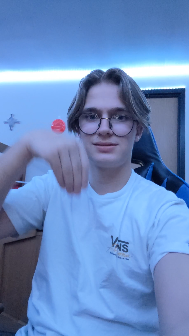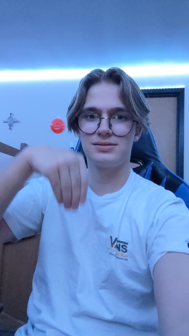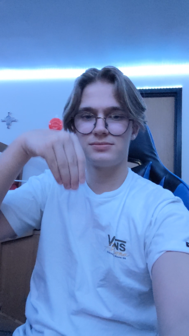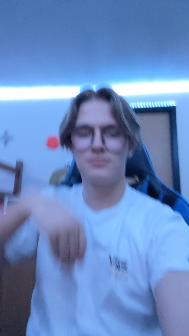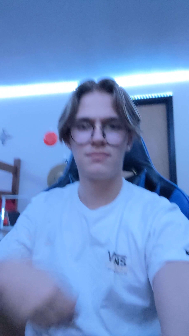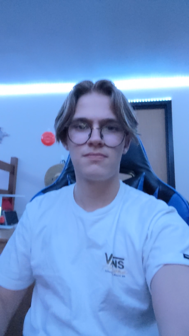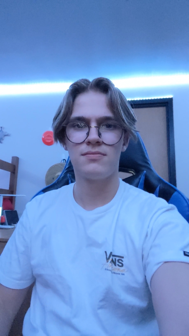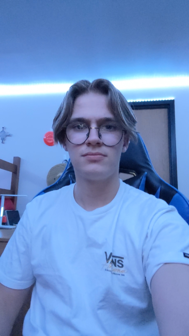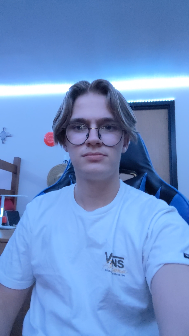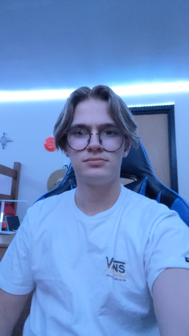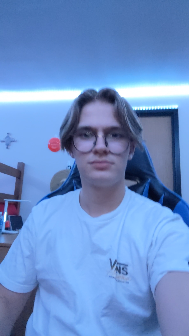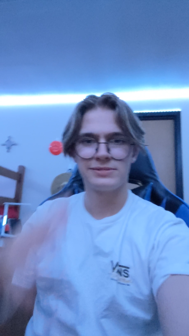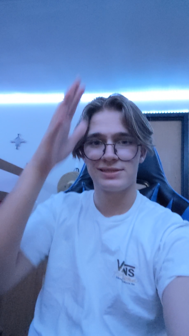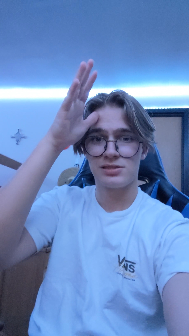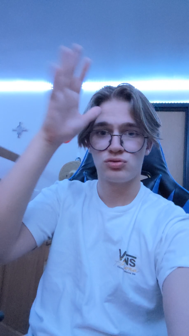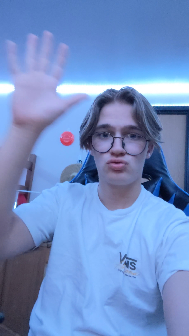deer